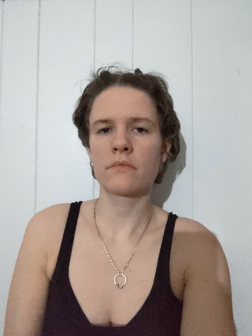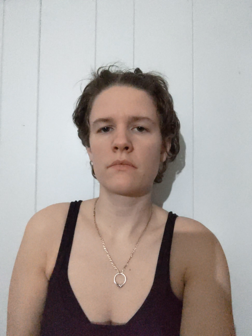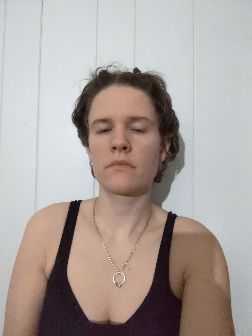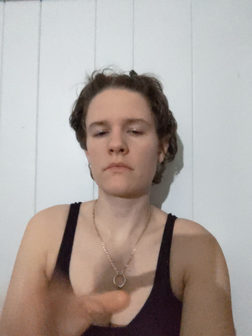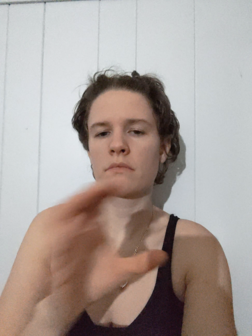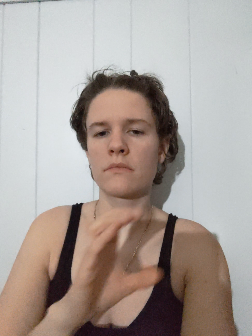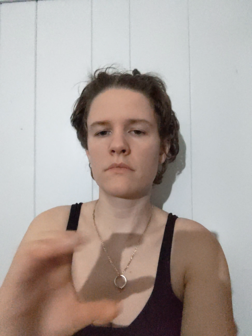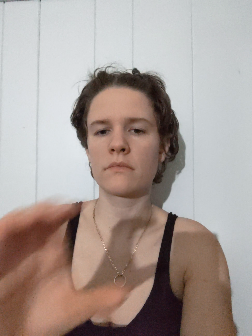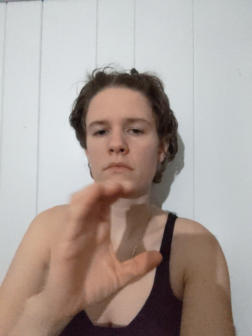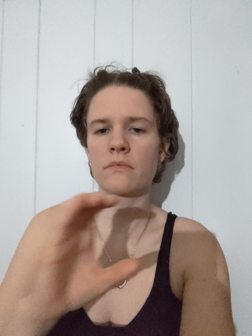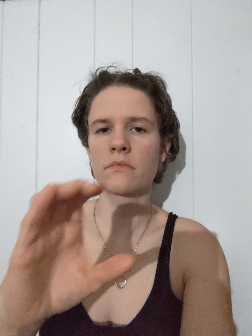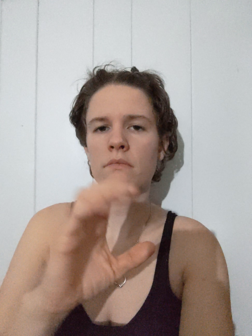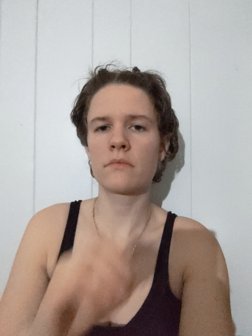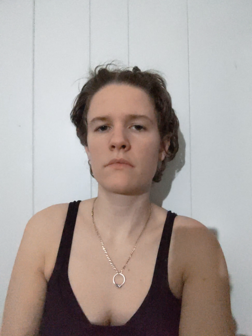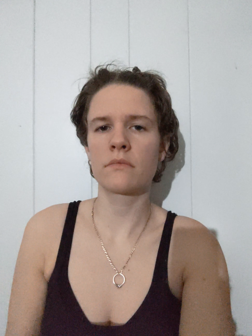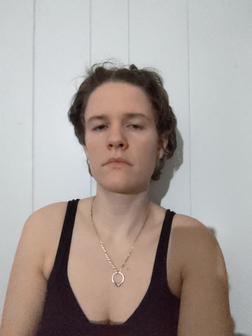chocolate